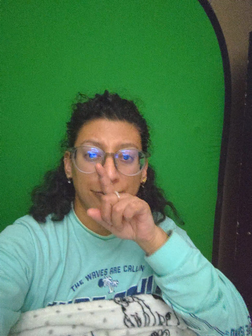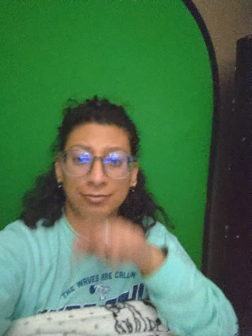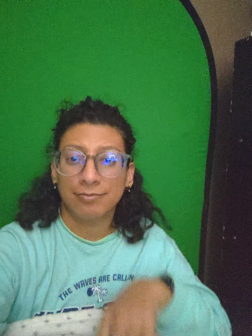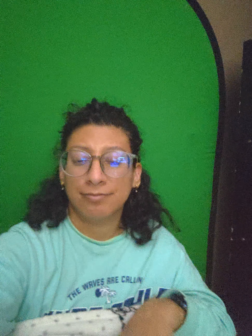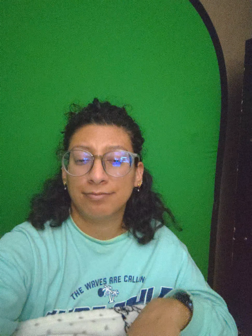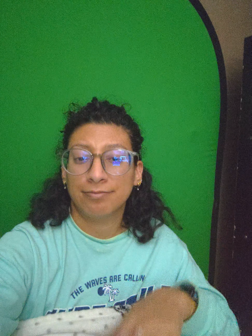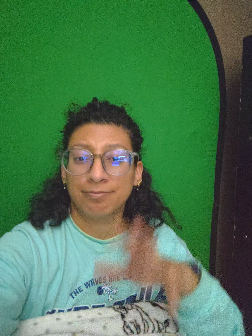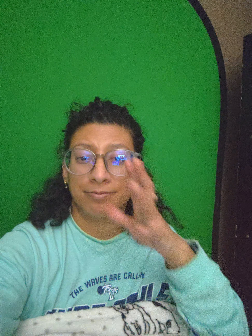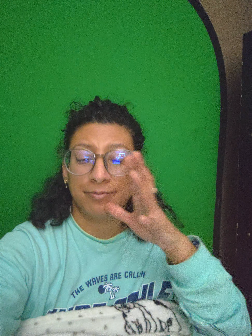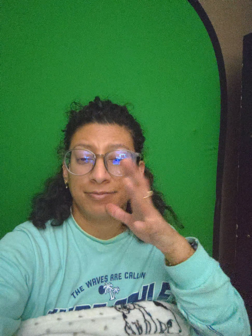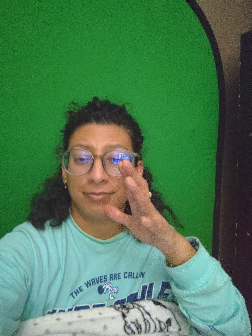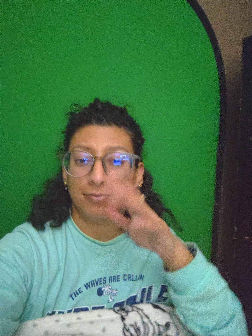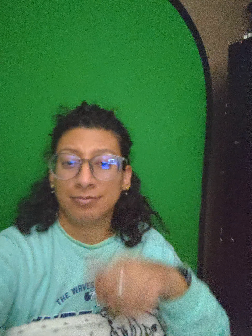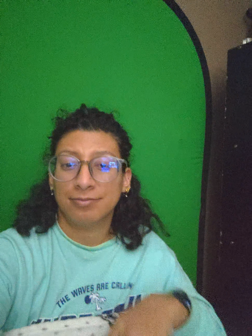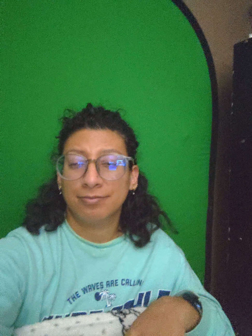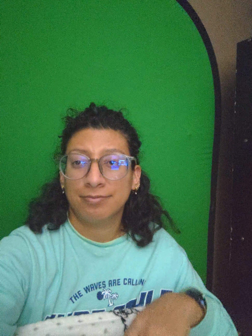mom